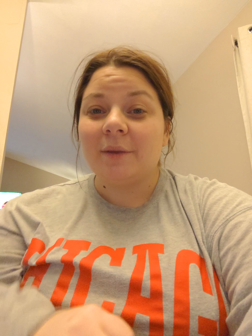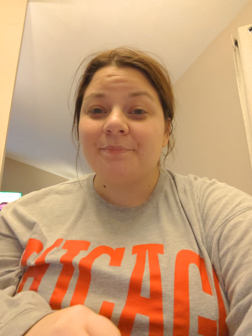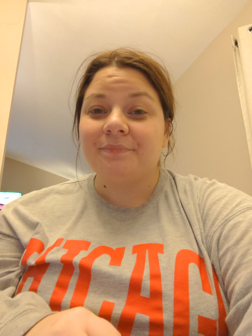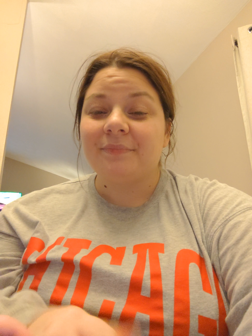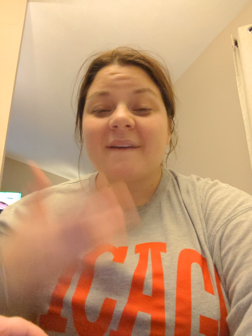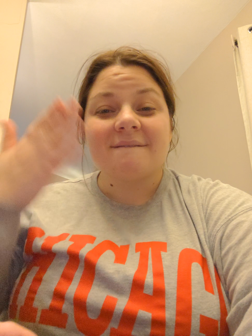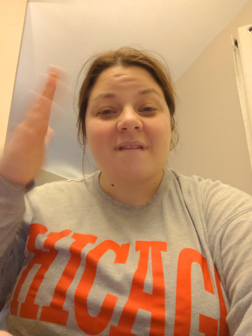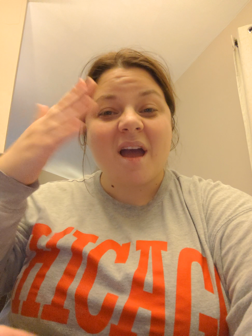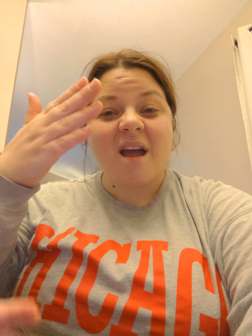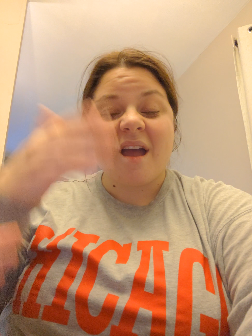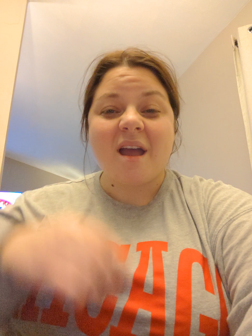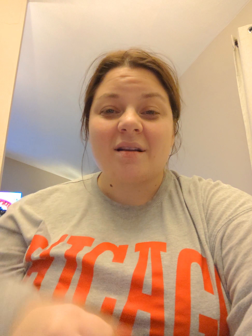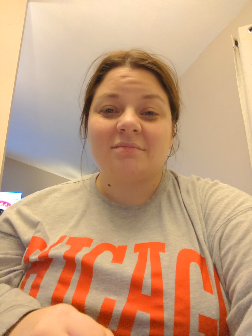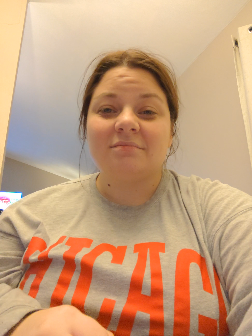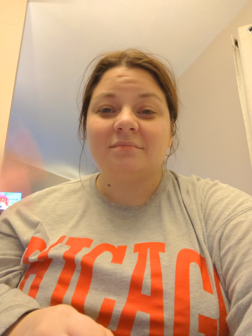flag